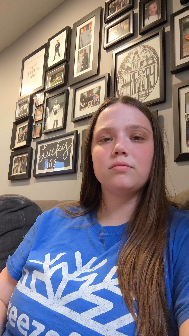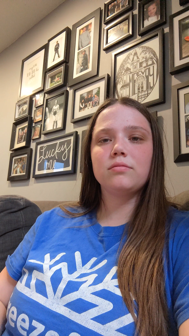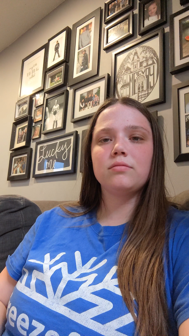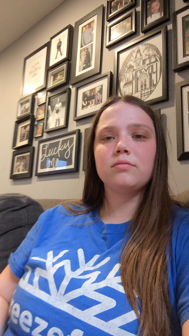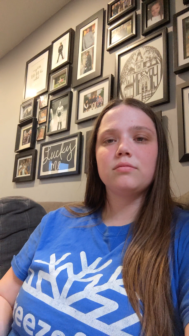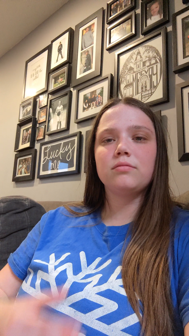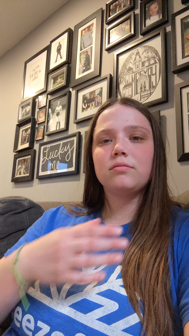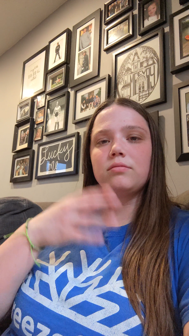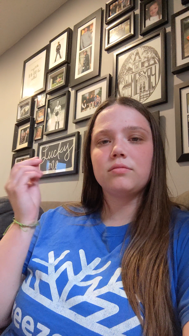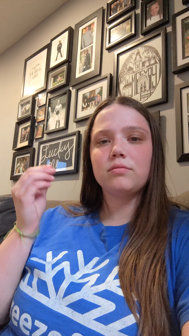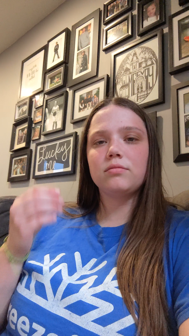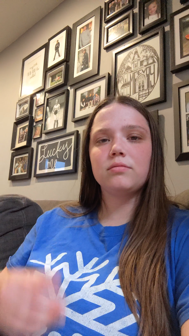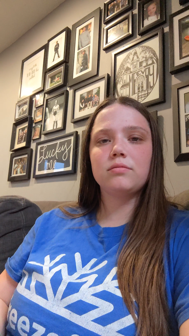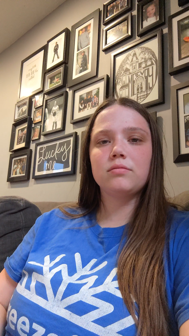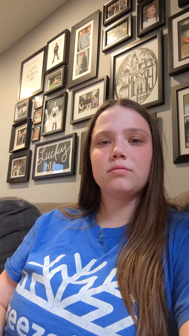and